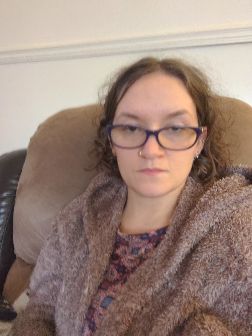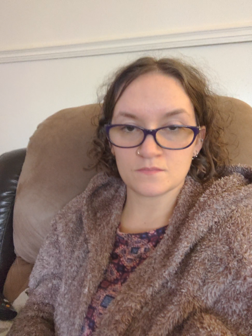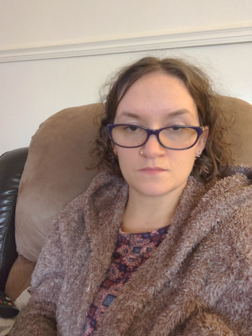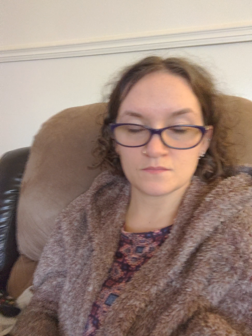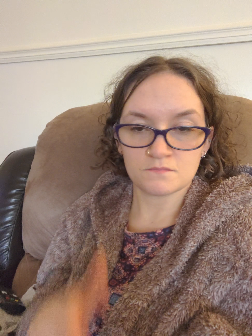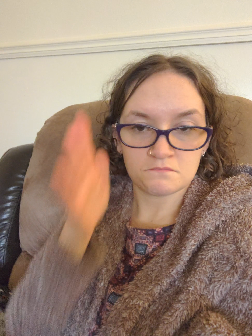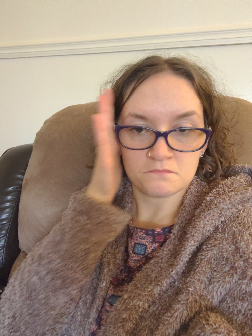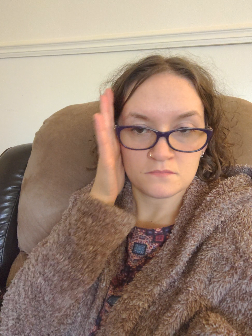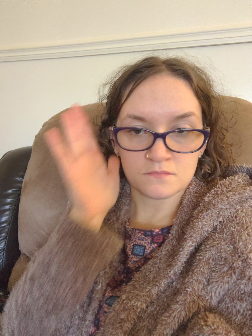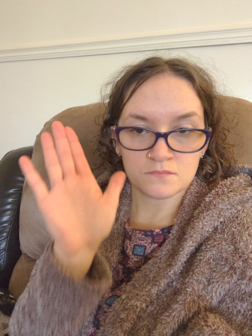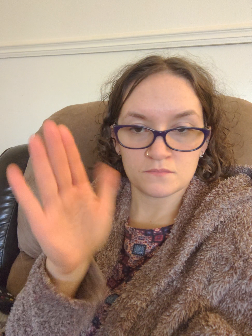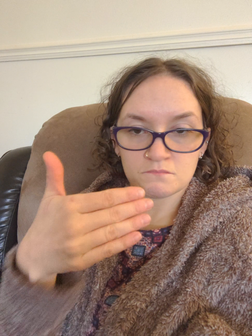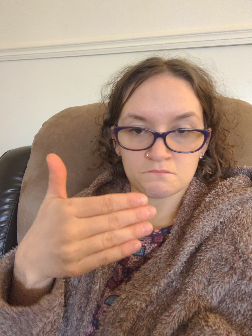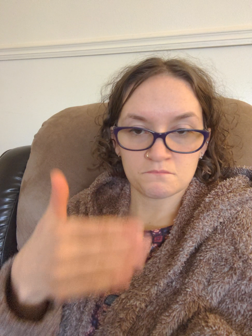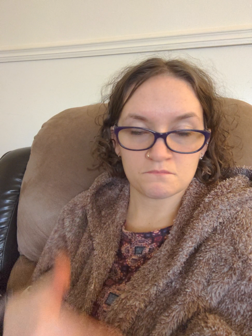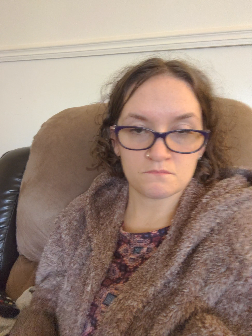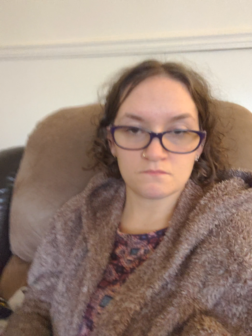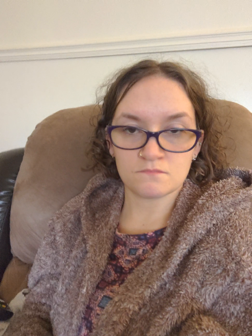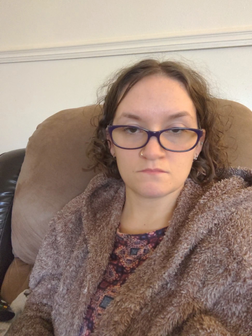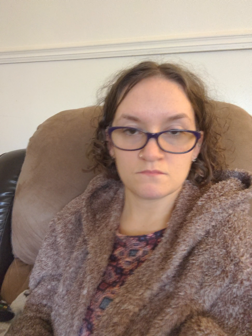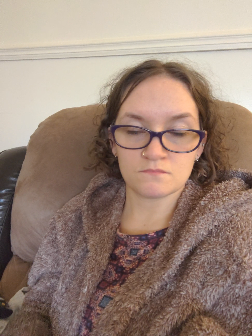bedroom